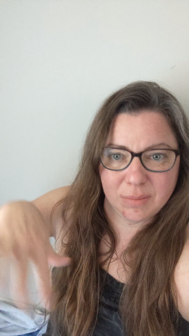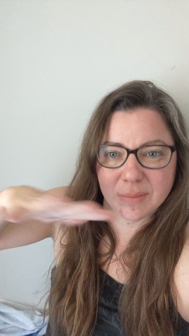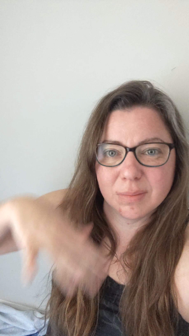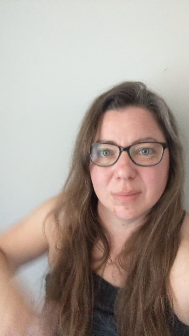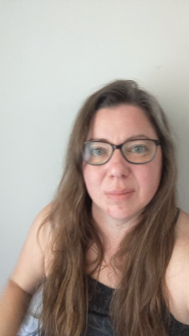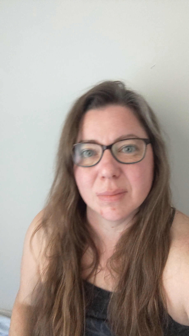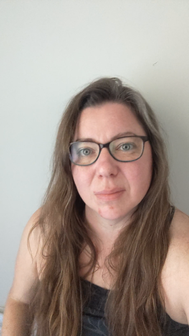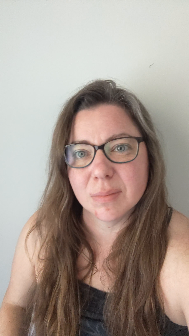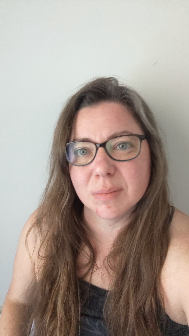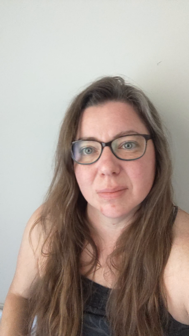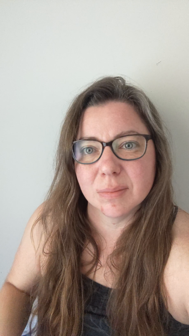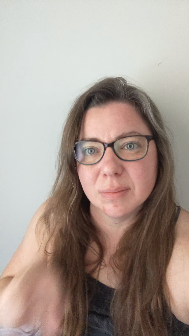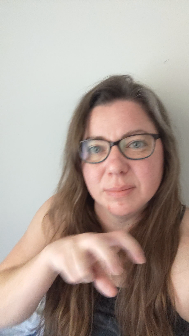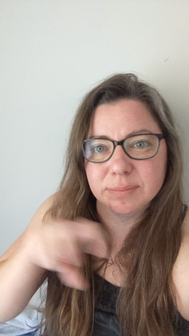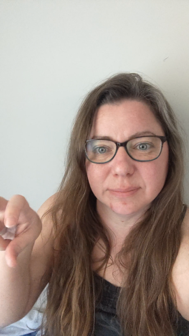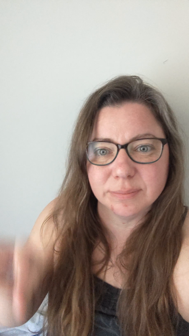bench